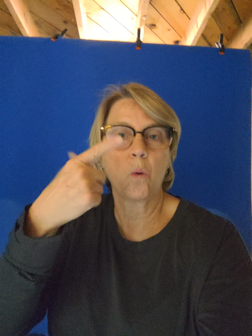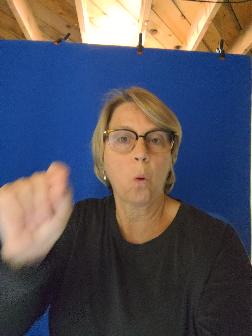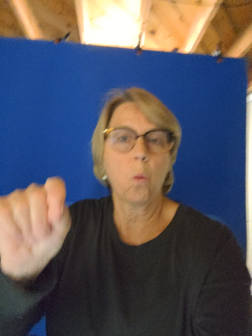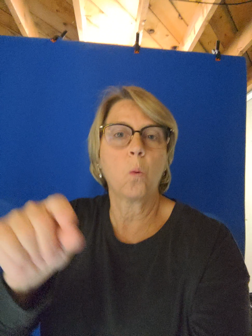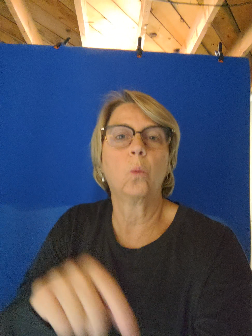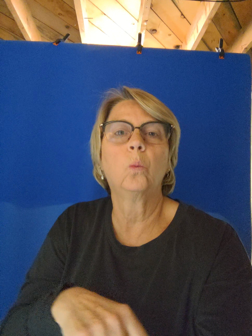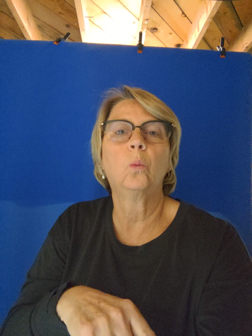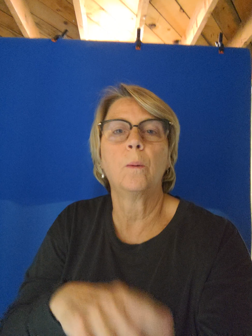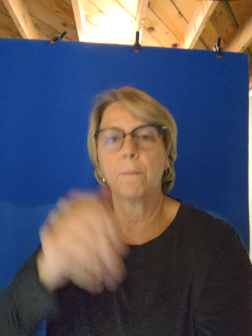go